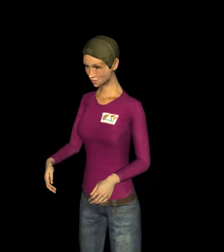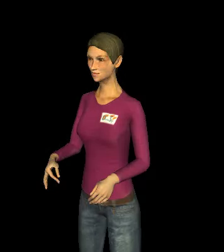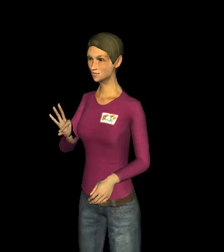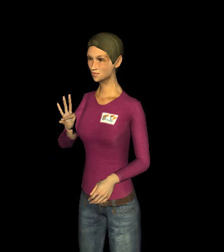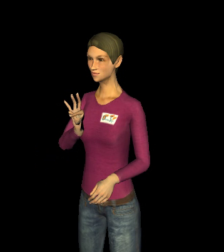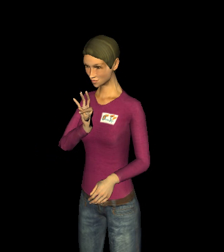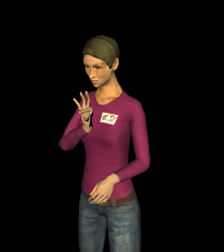دعوة